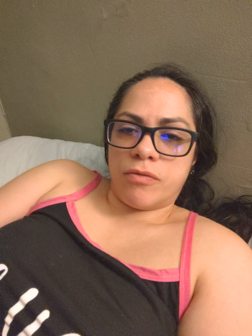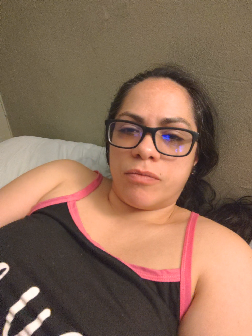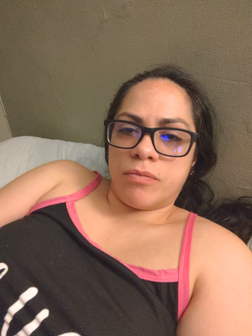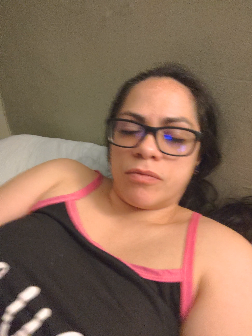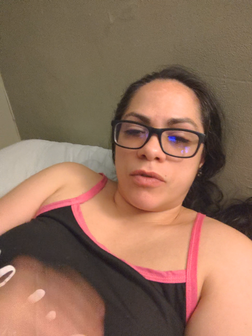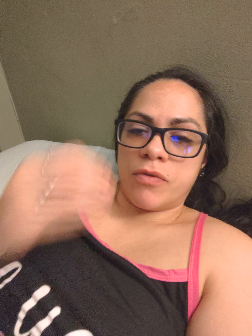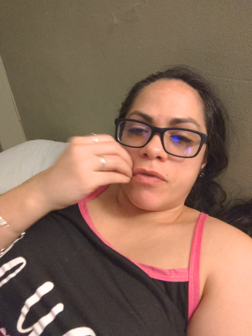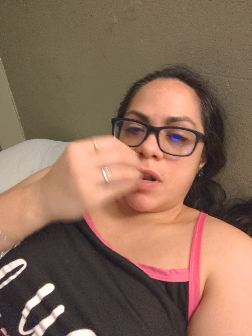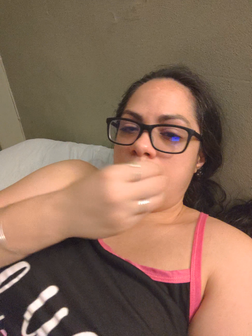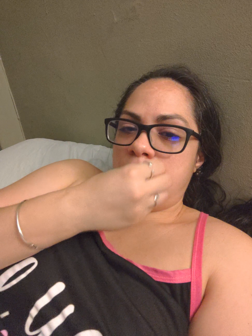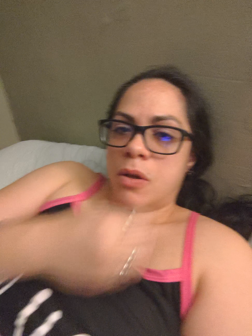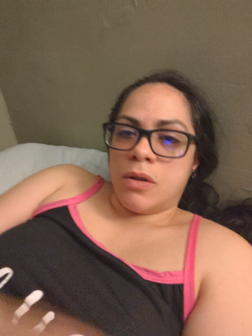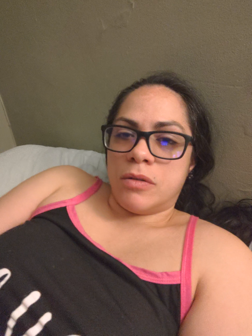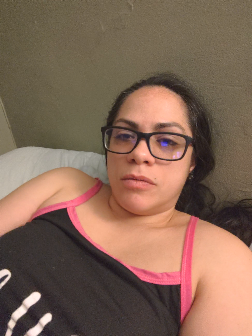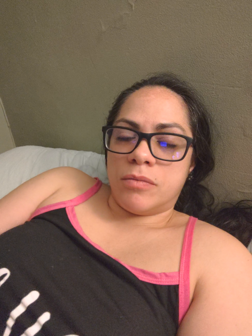flower